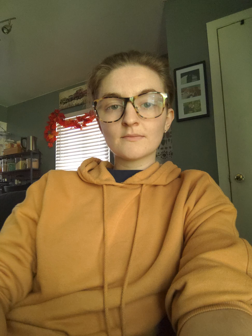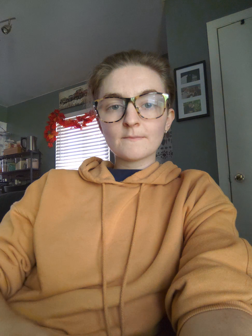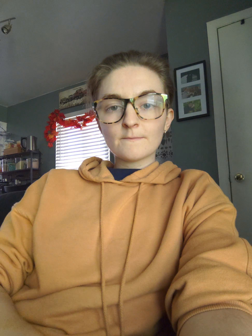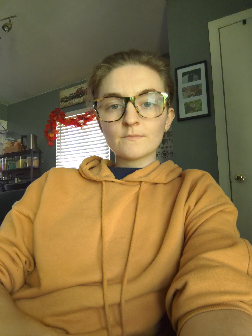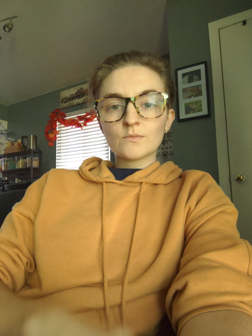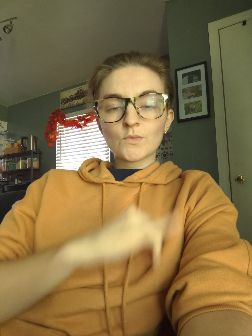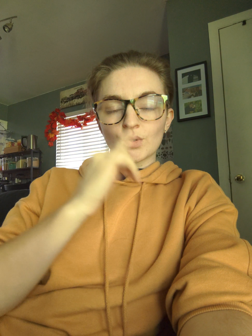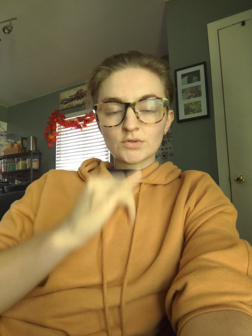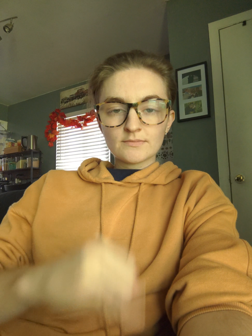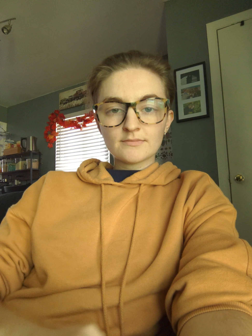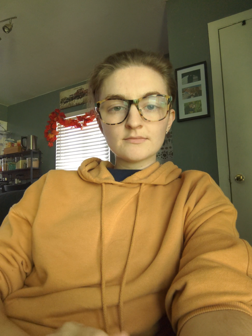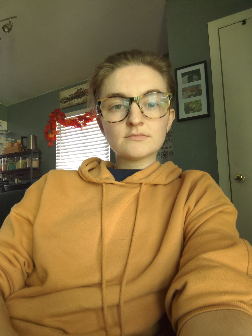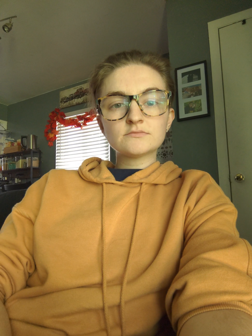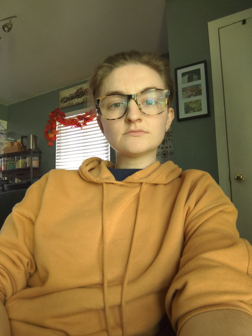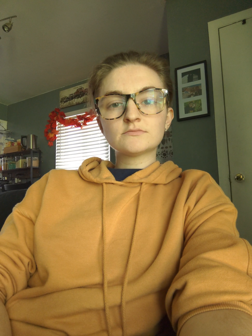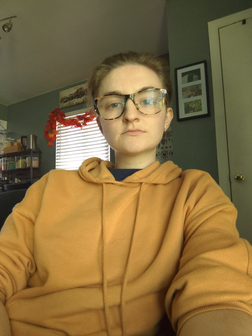draw